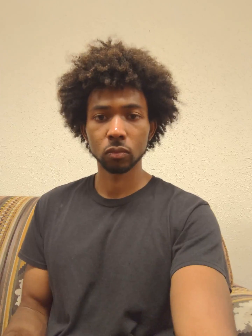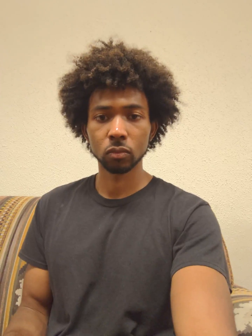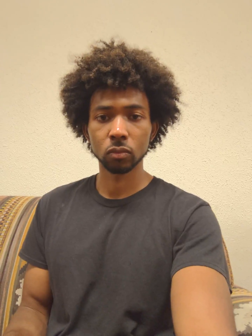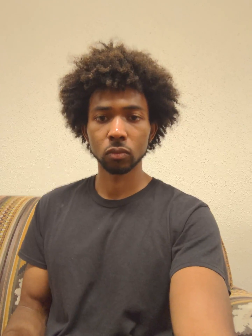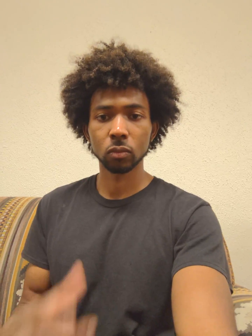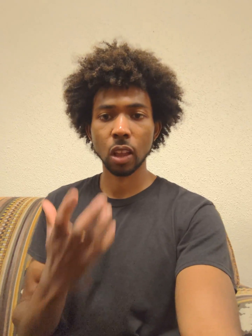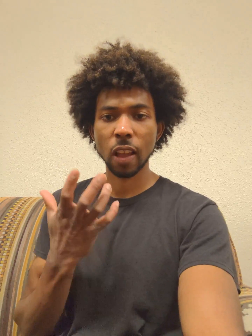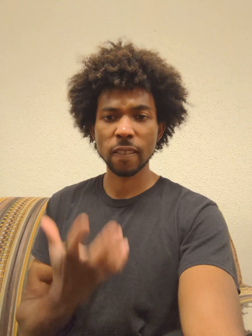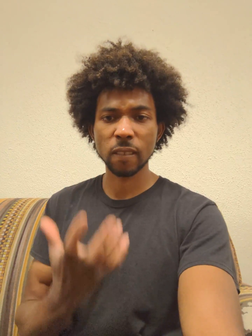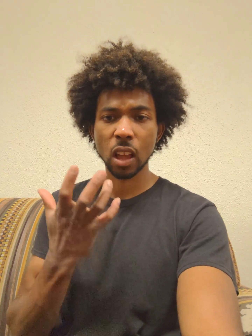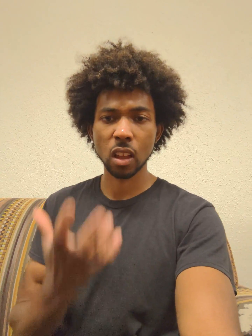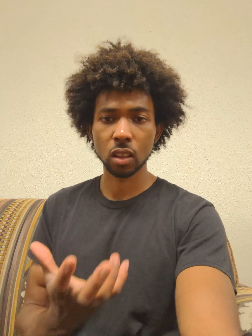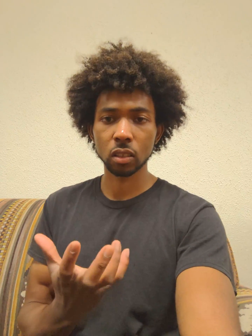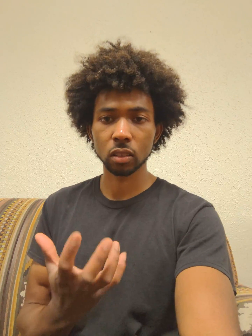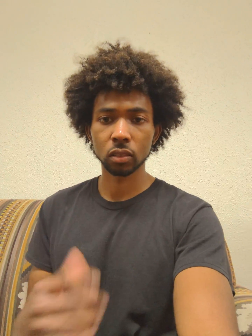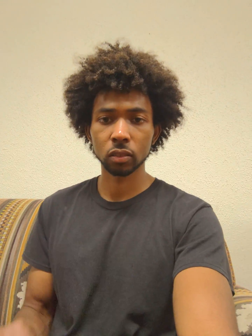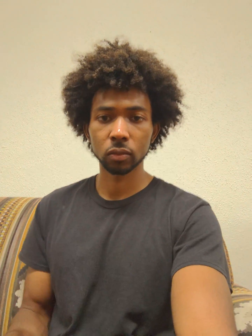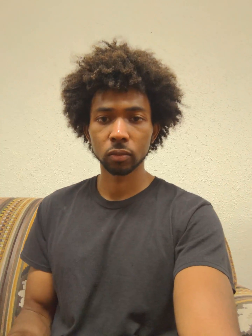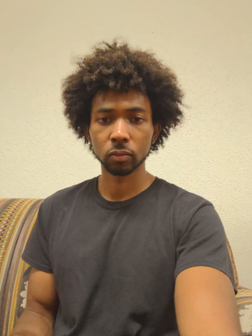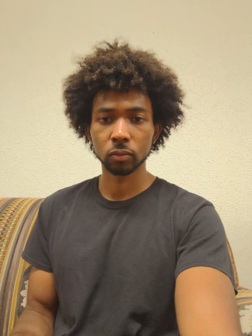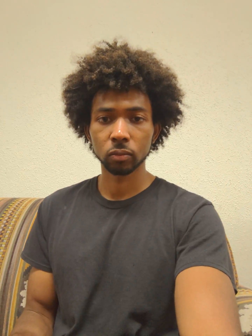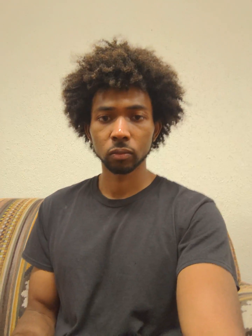heavy